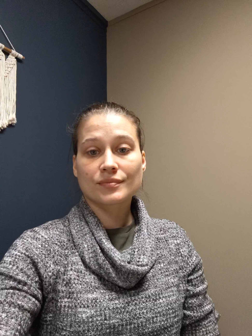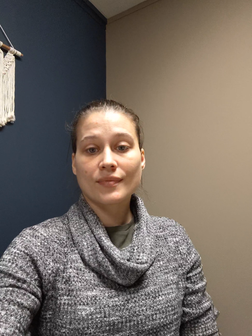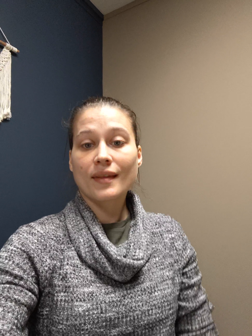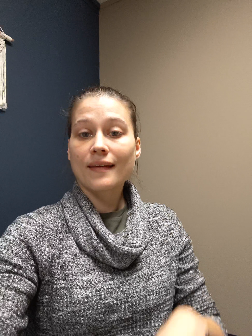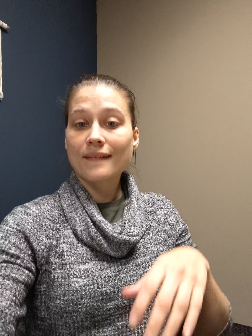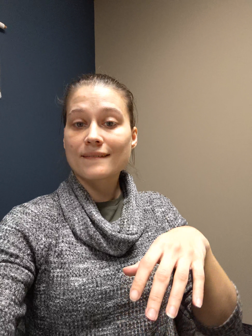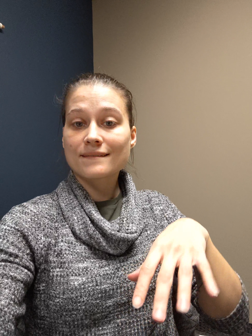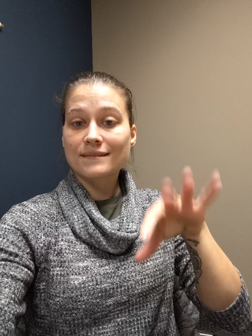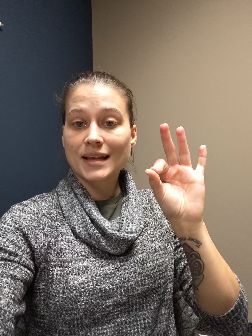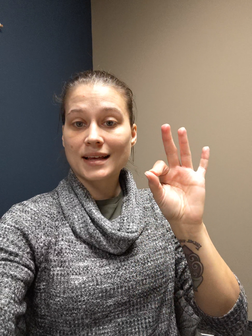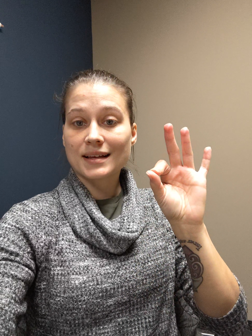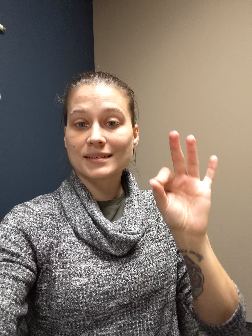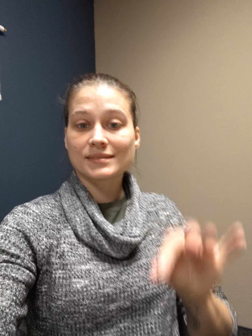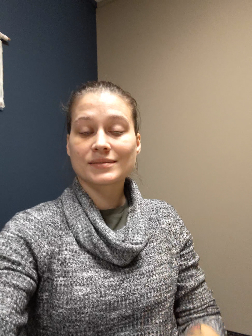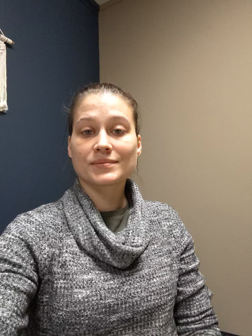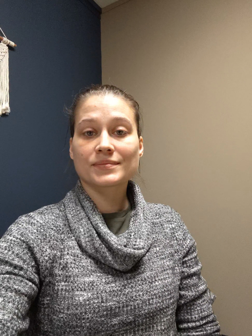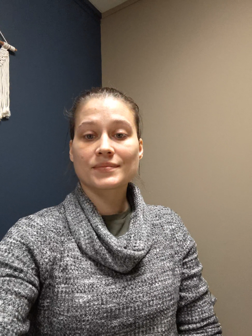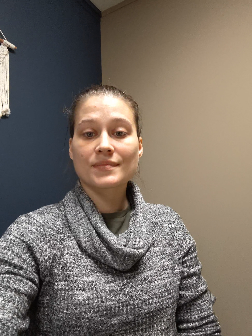find